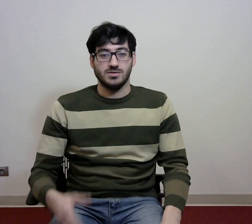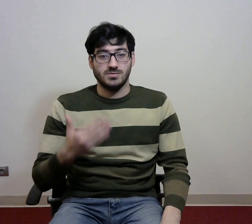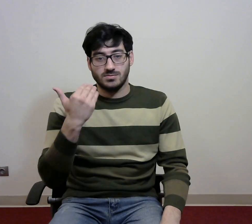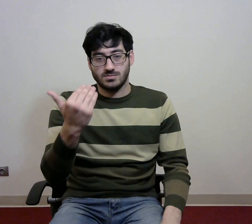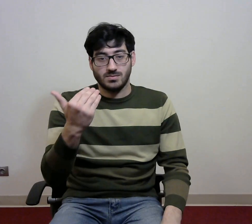siz